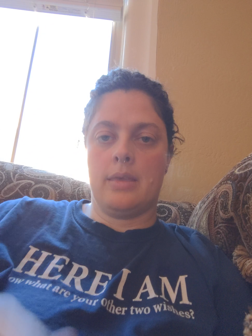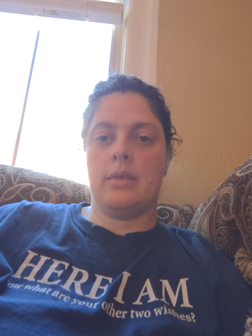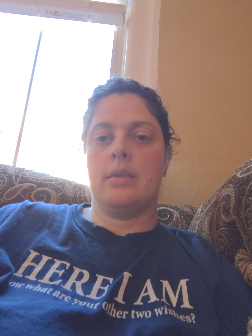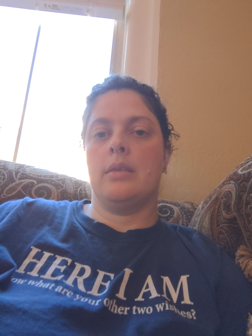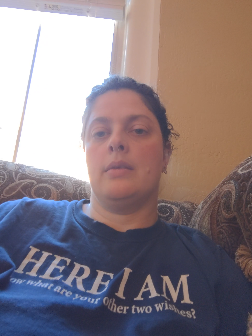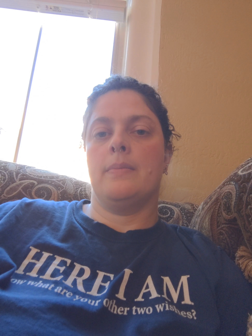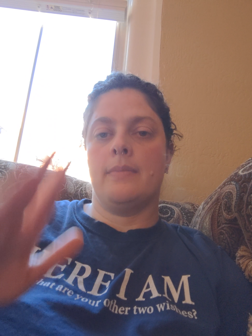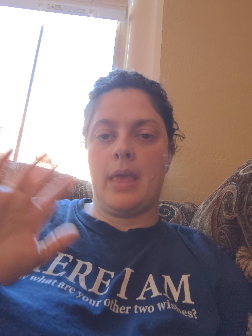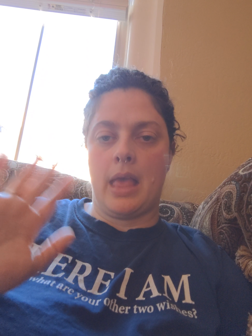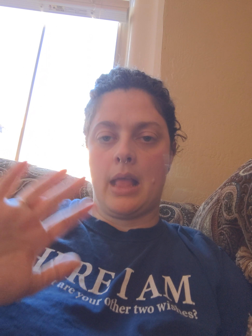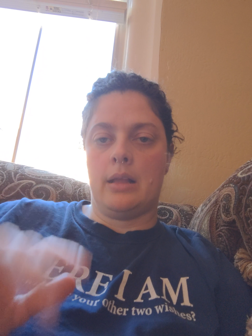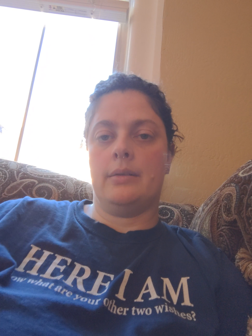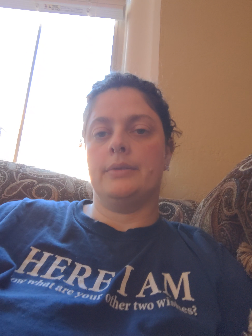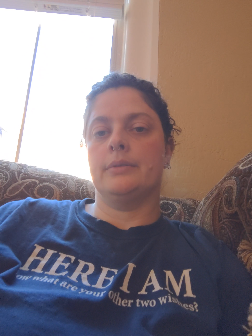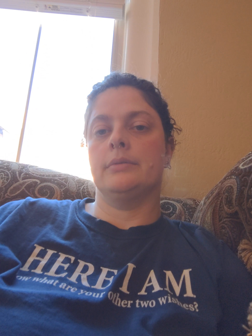bye